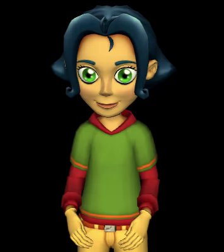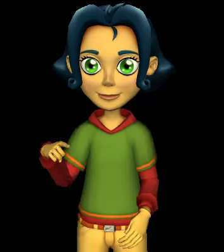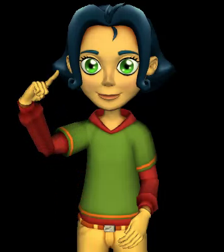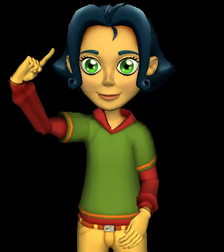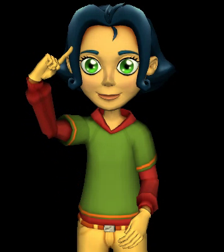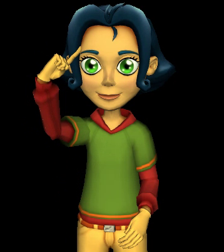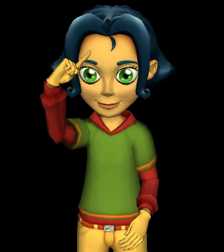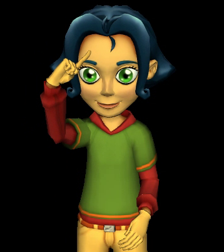لماذا